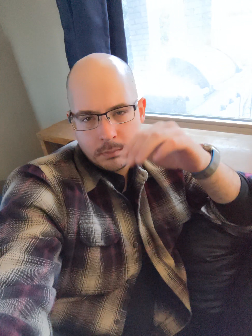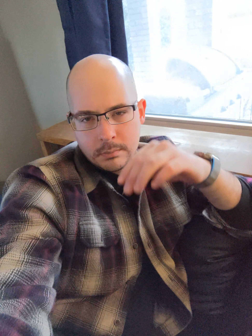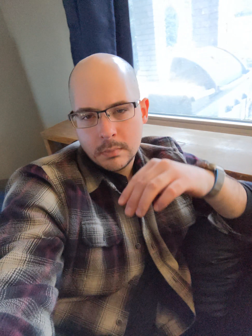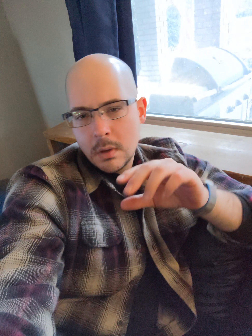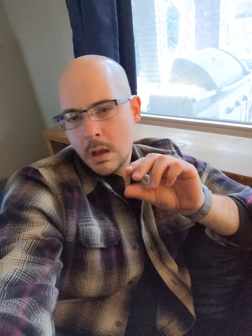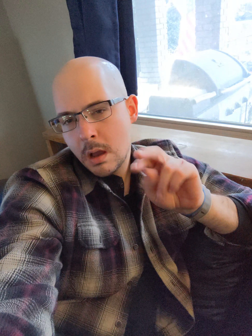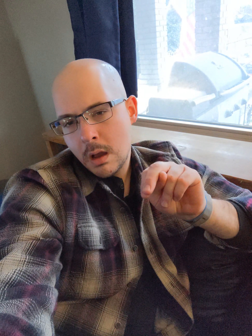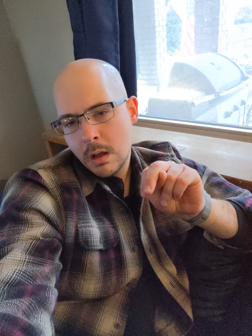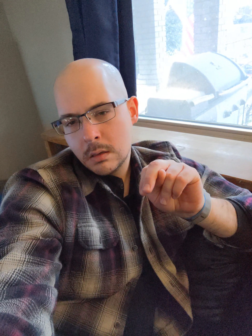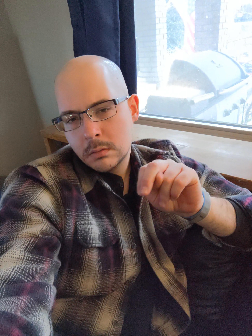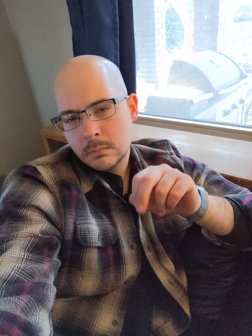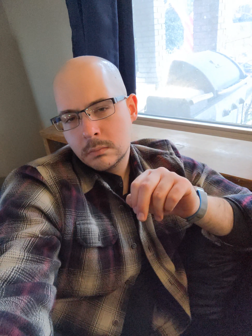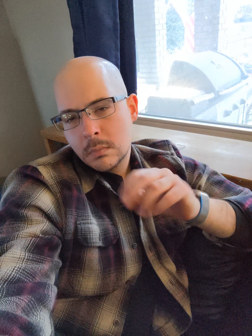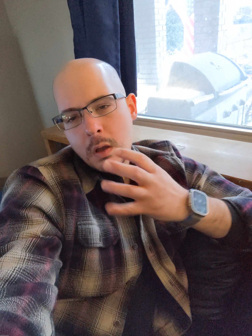on